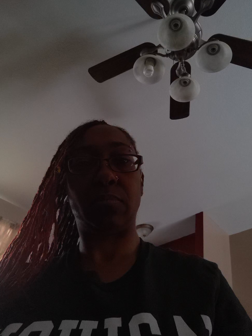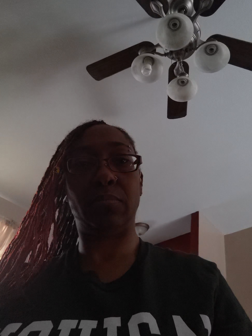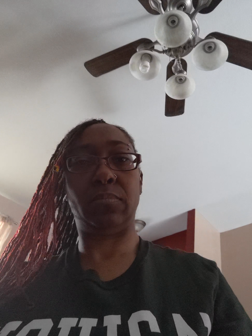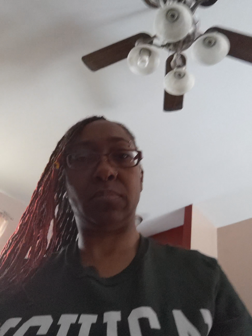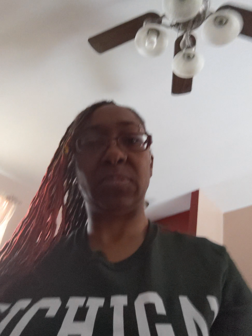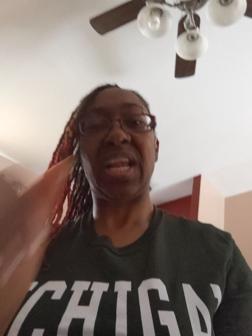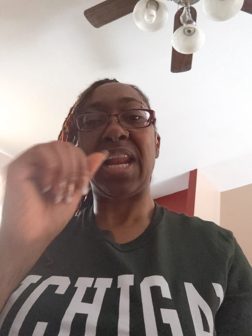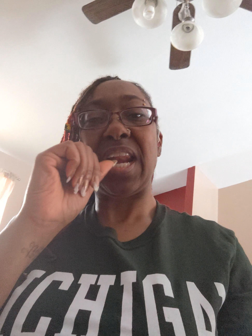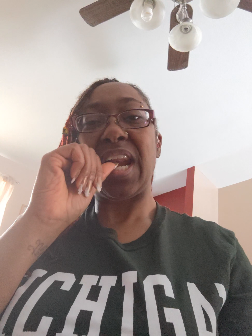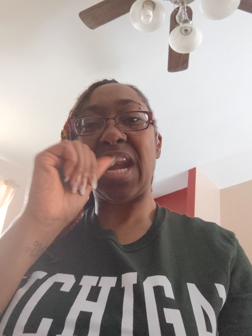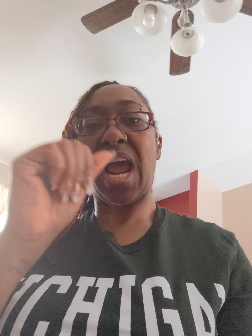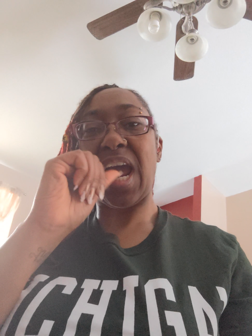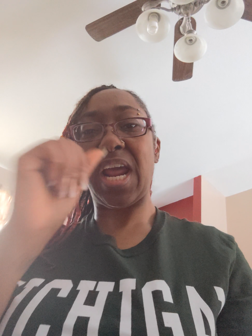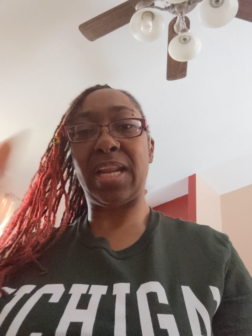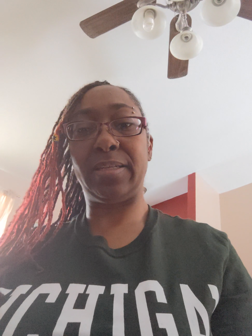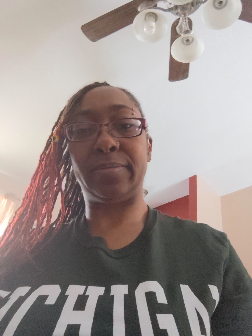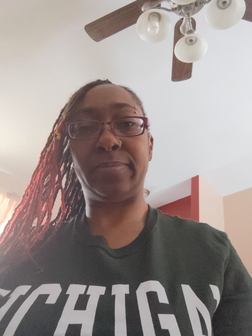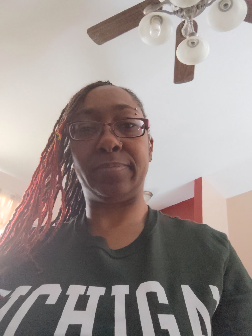nuts